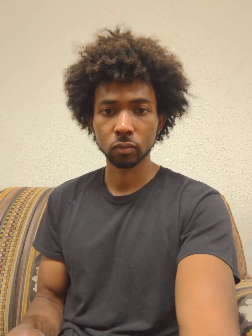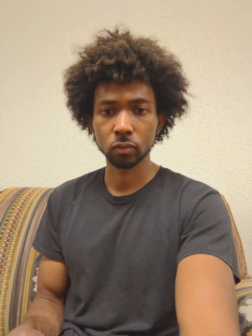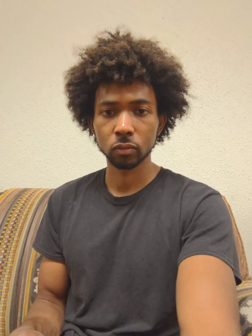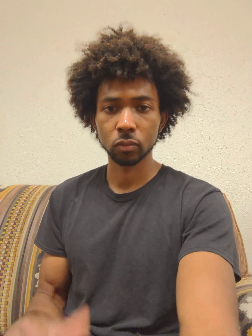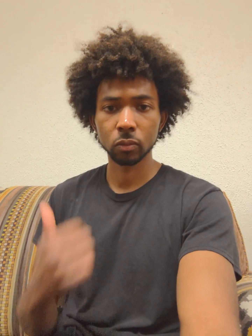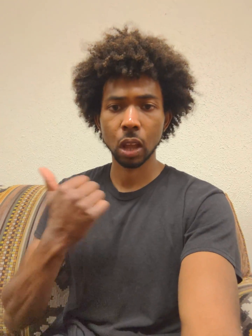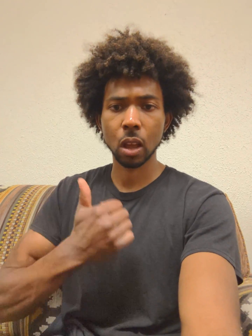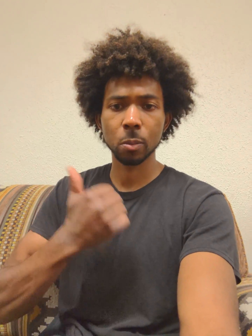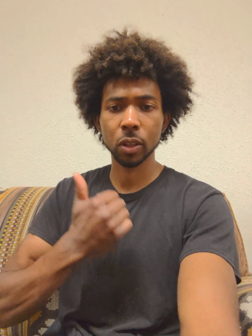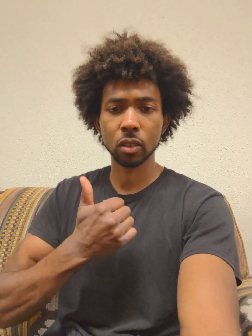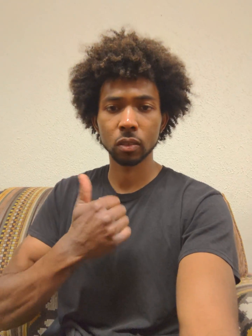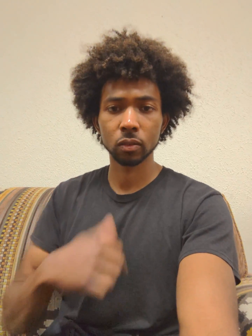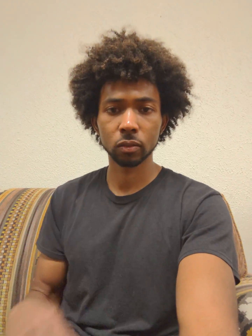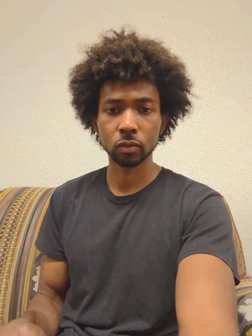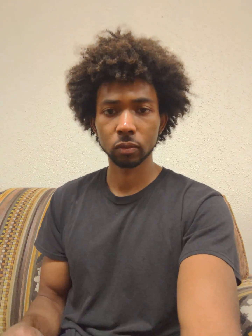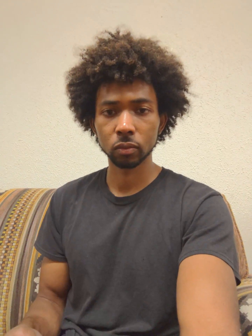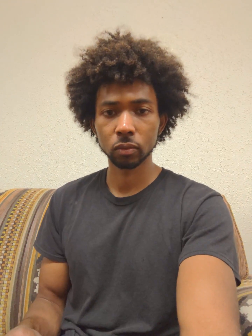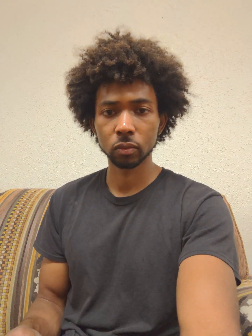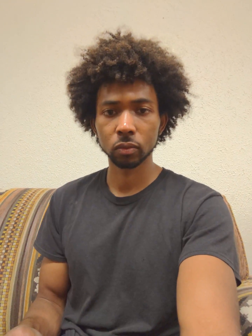help